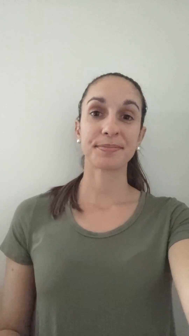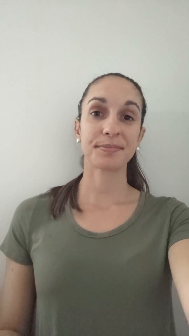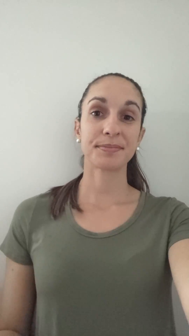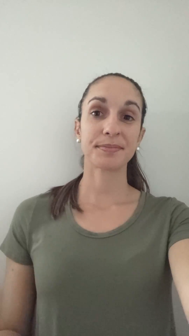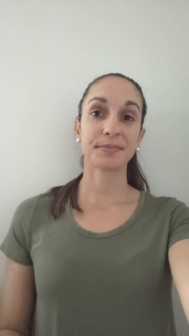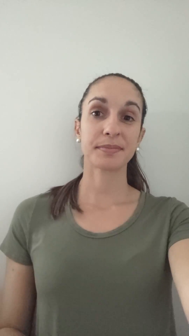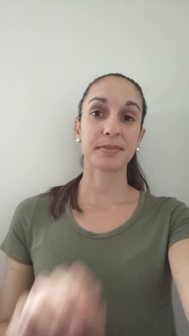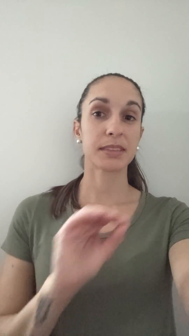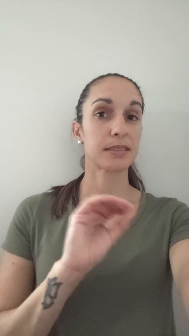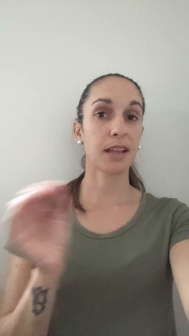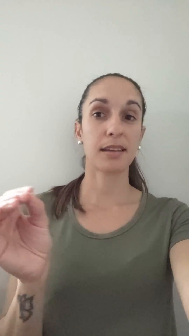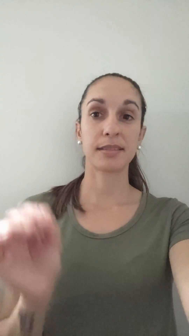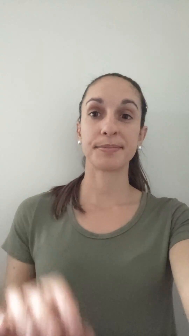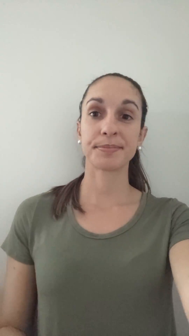none